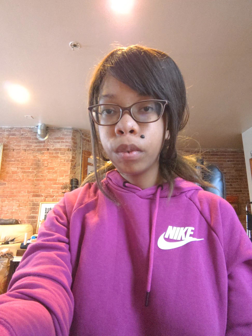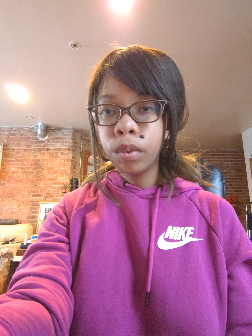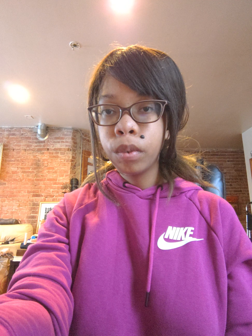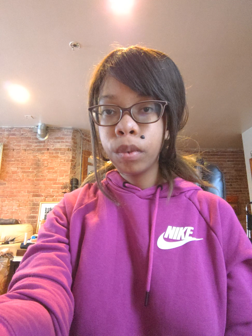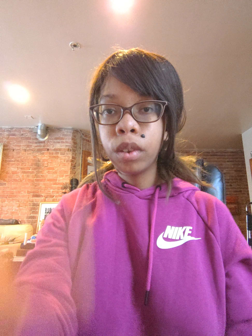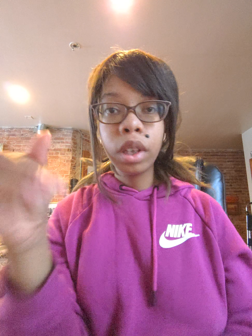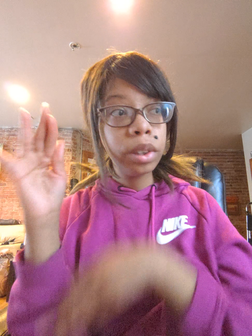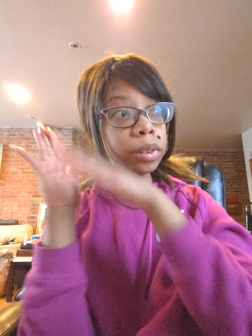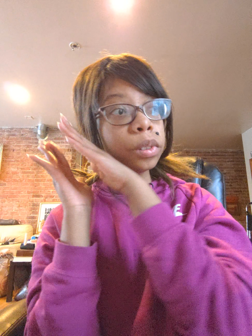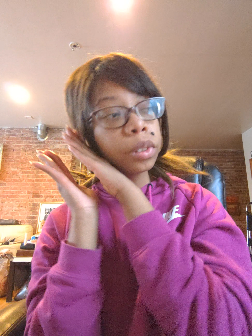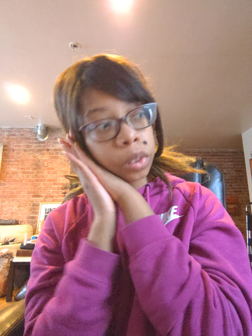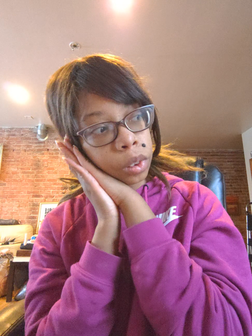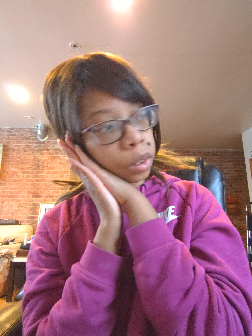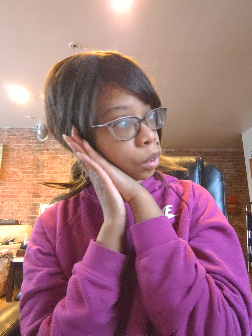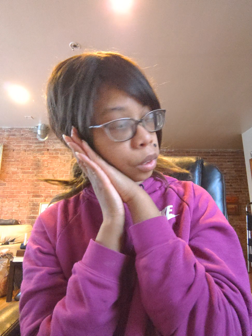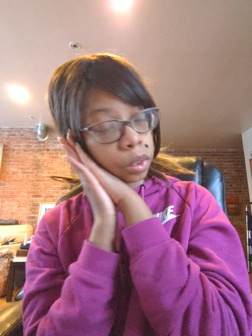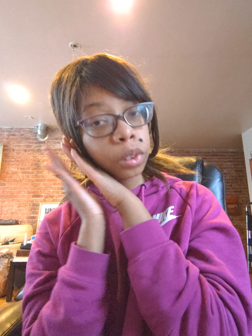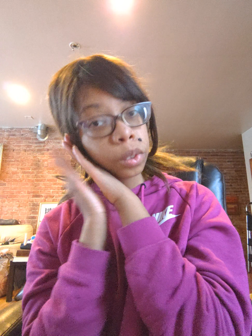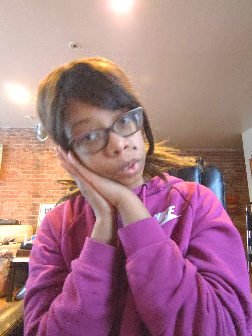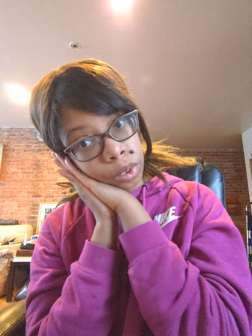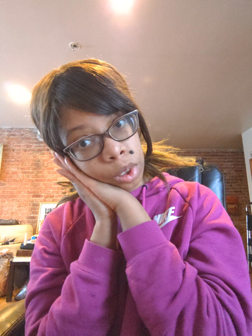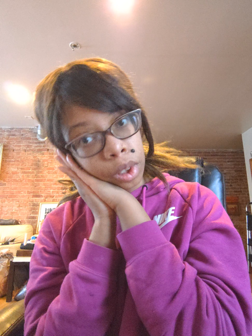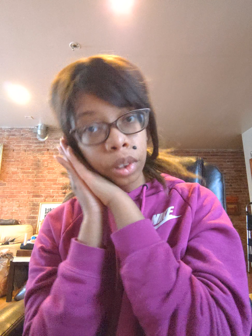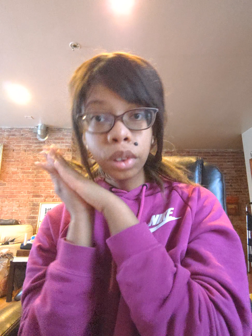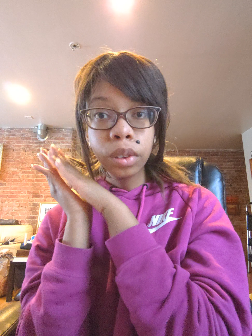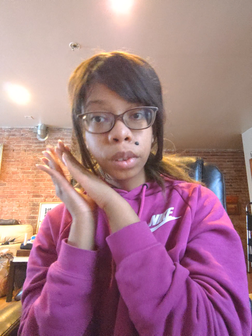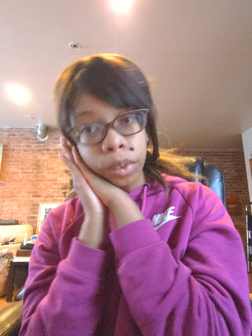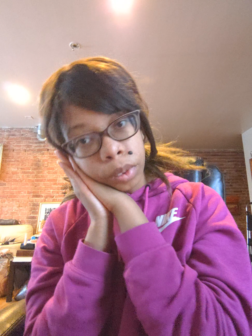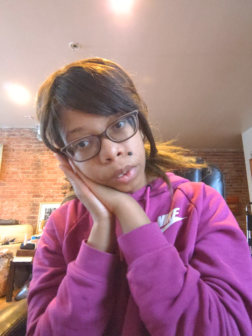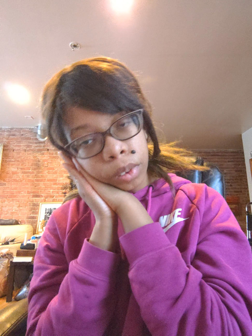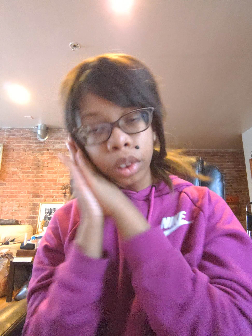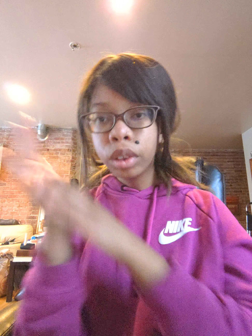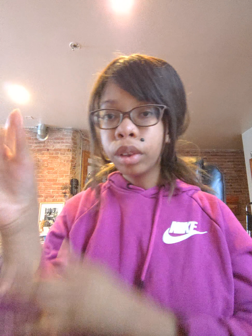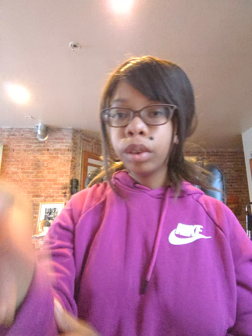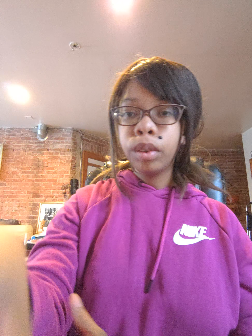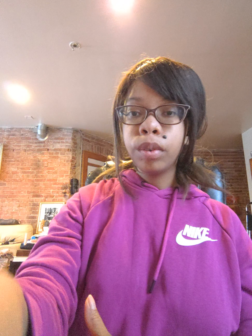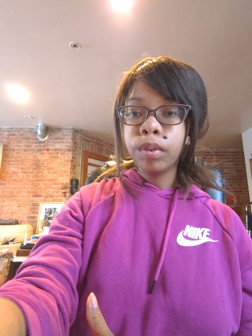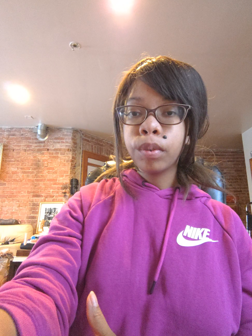bed